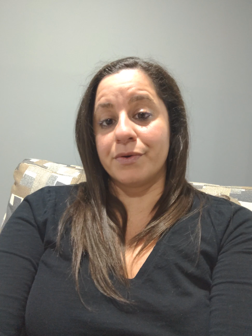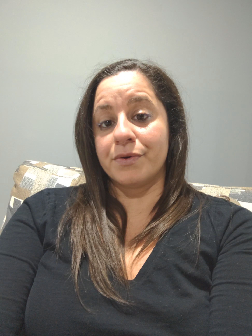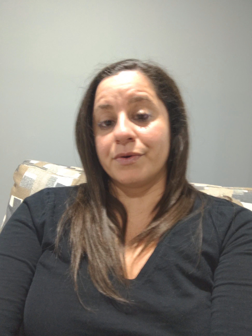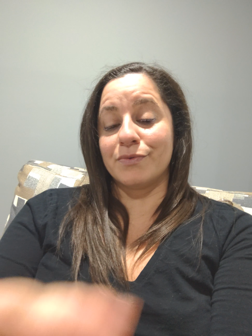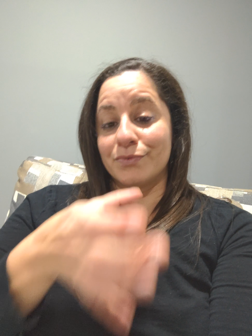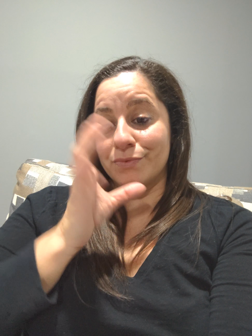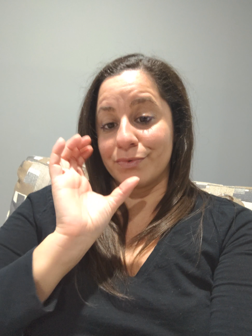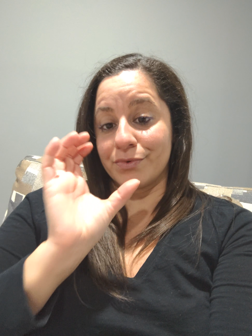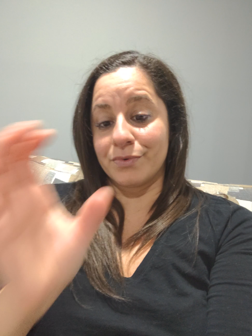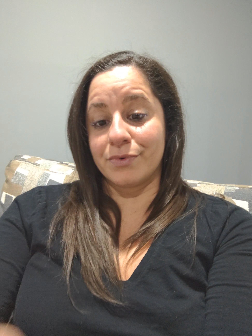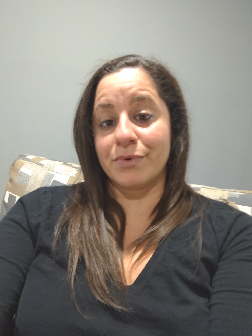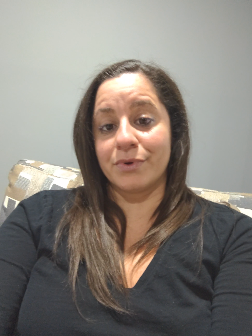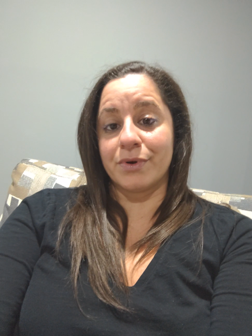drink